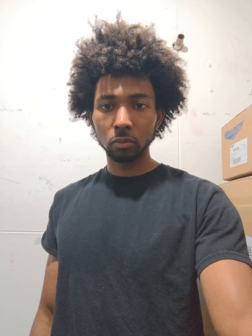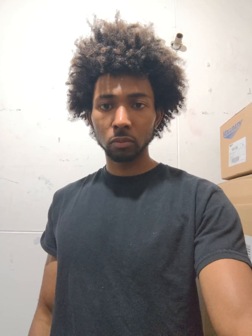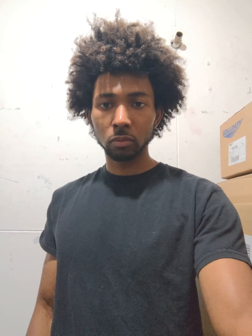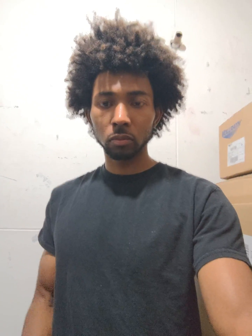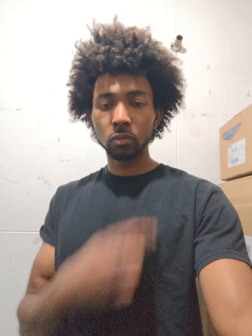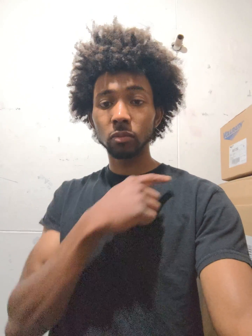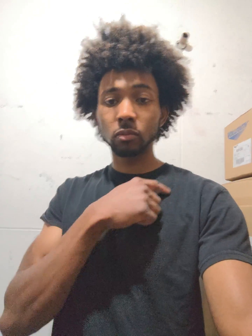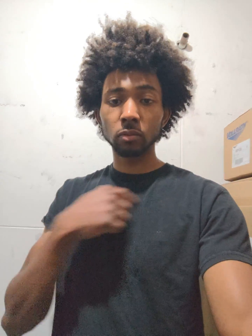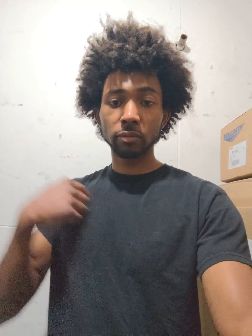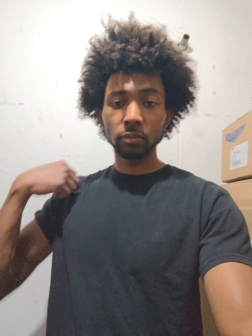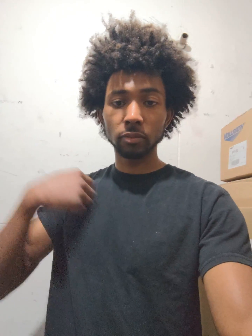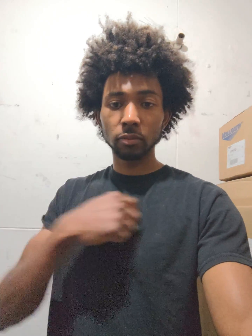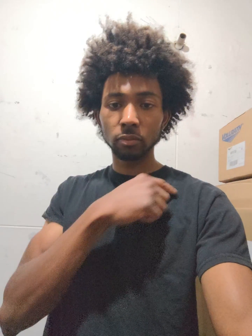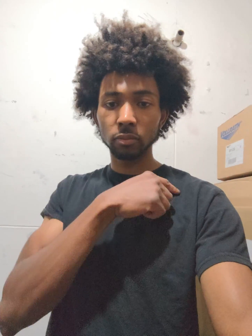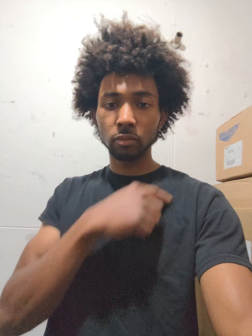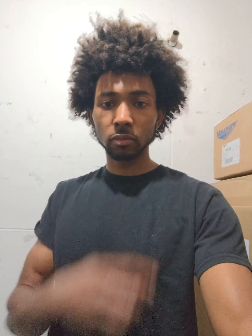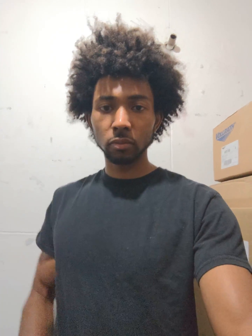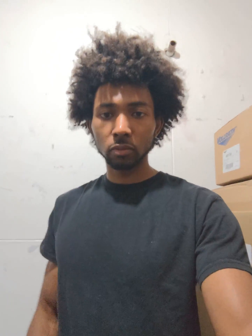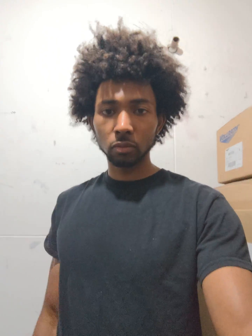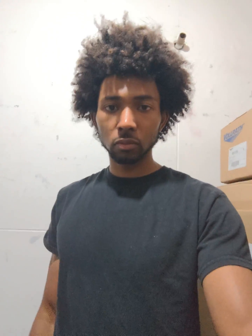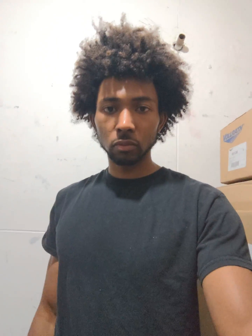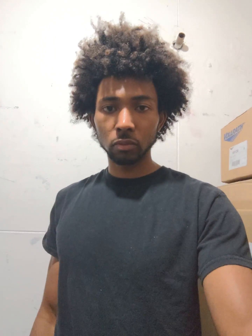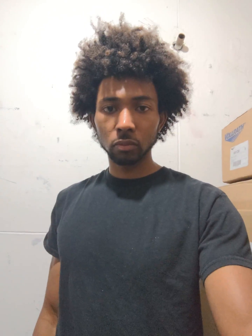bib